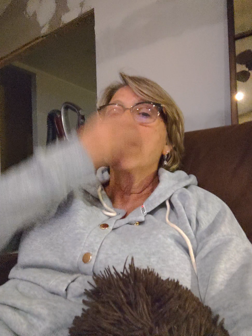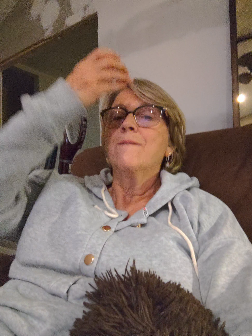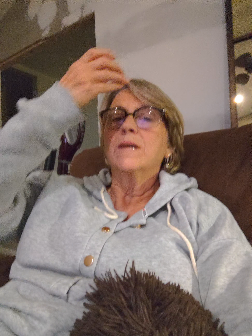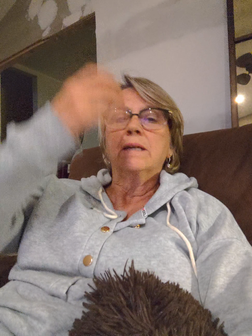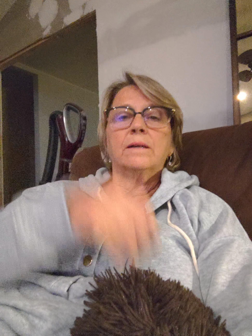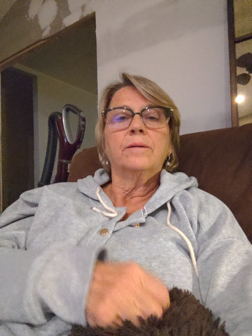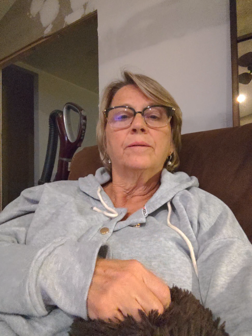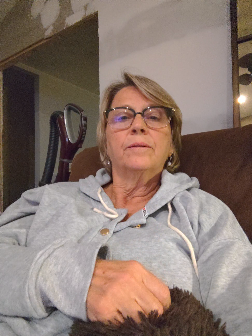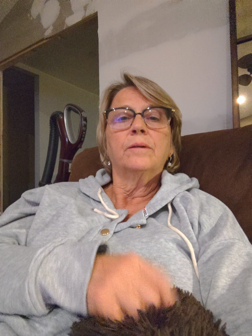giraffe